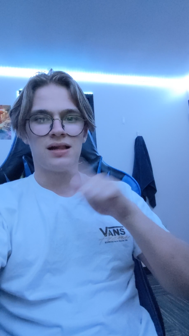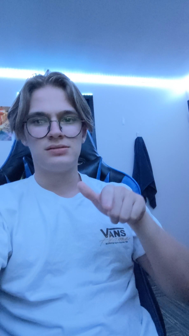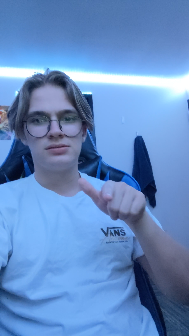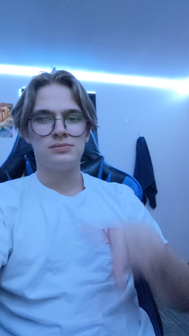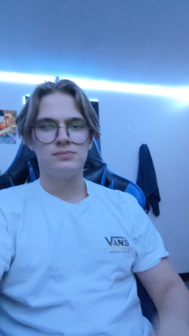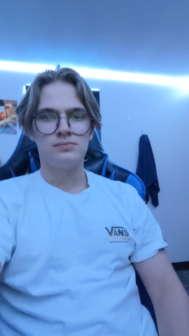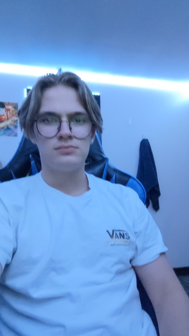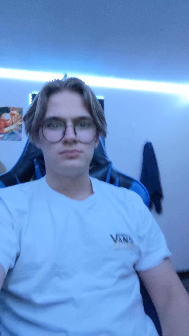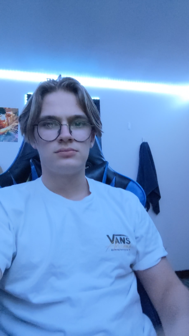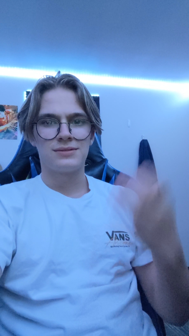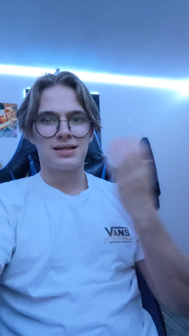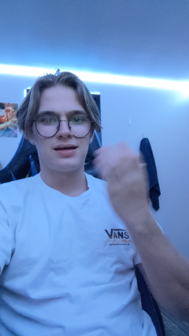shake